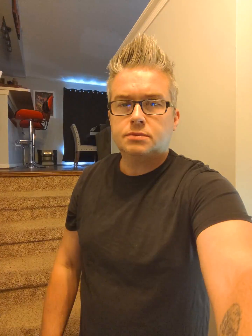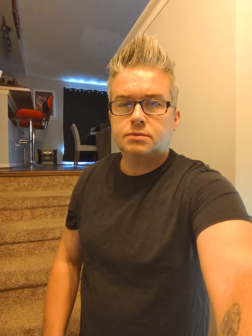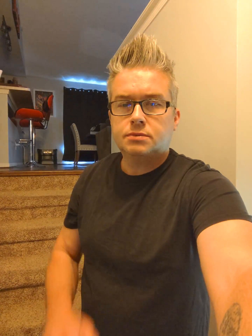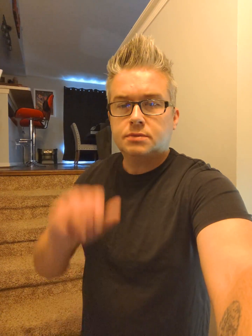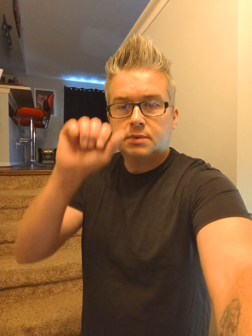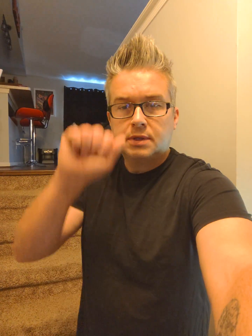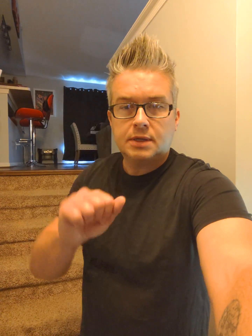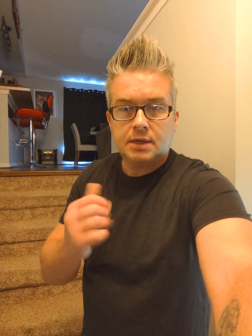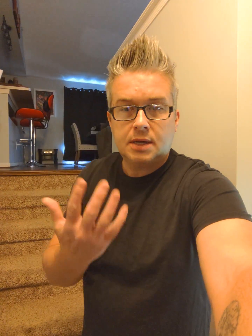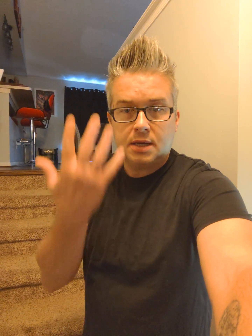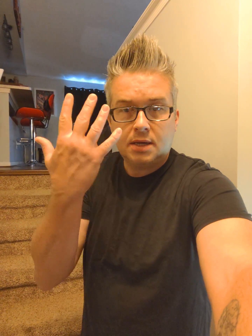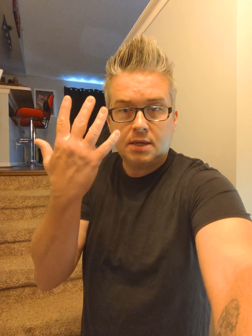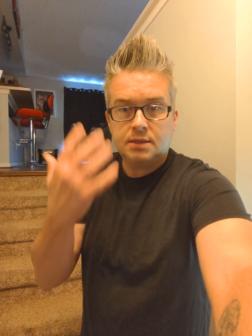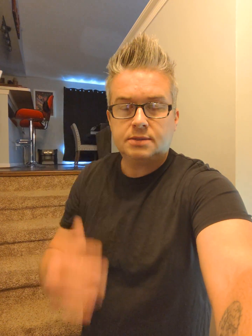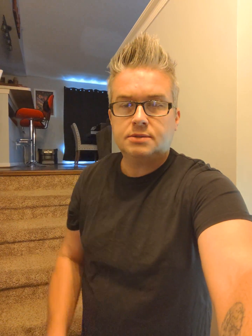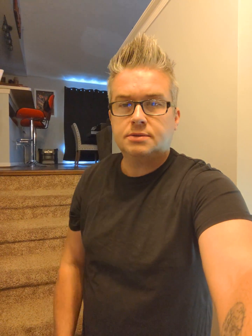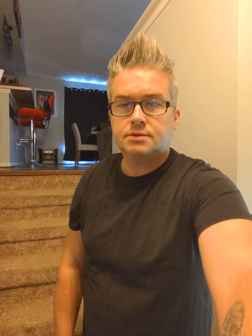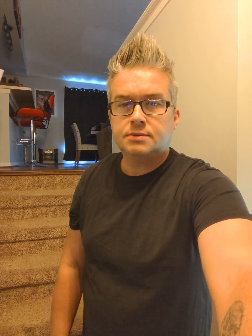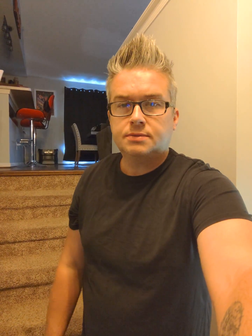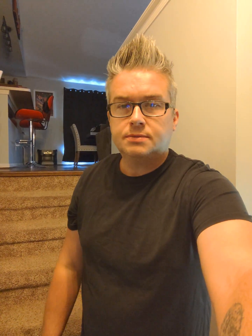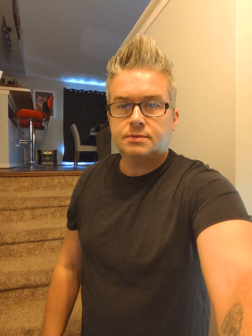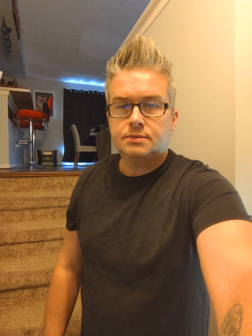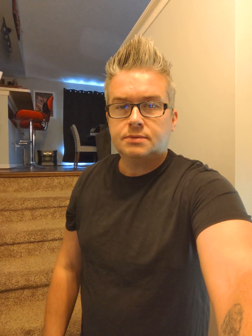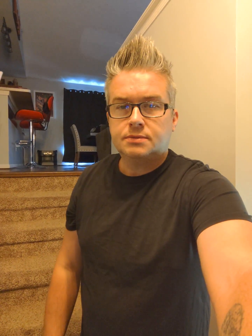gloves